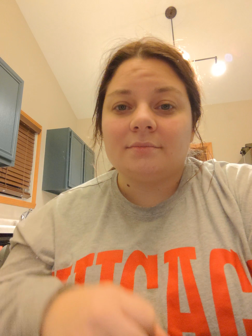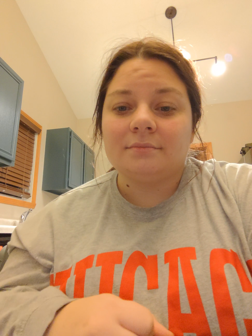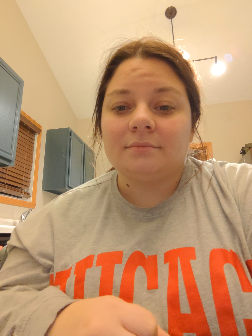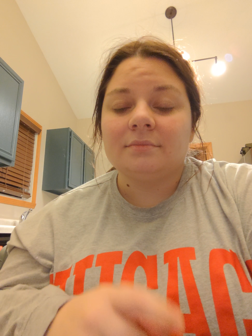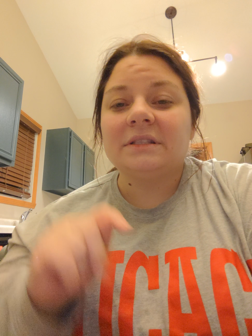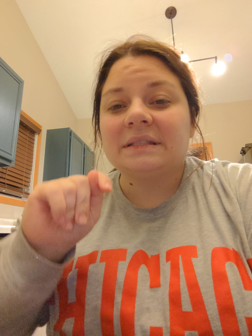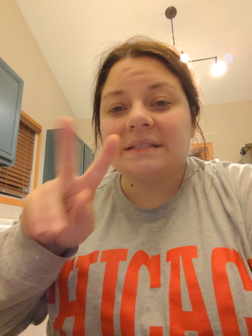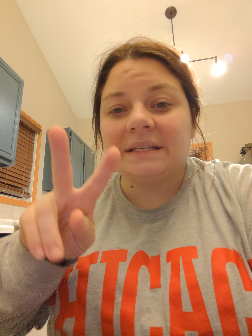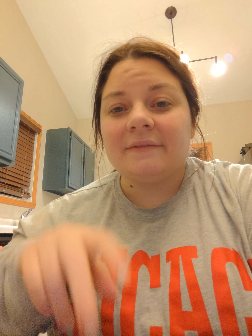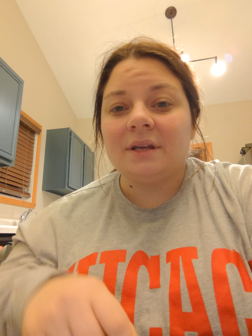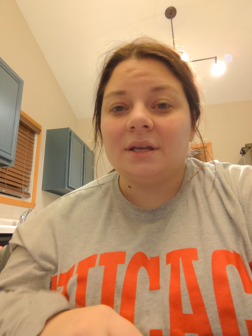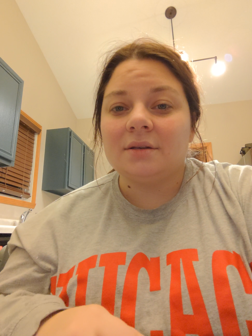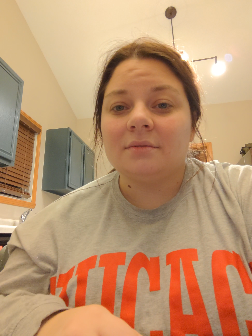TV